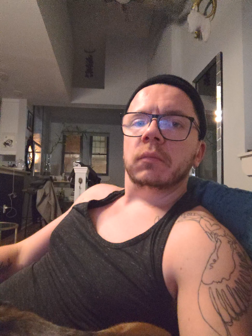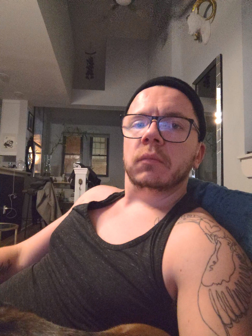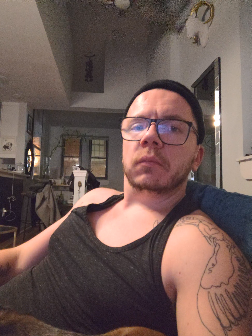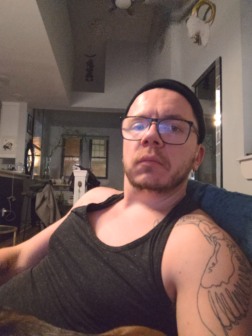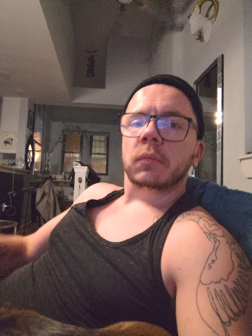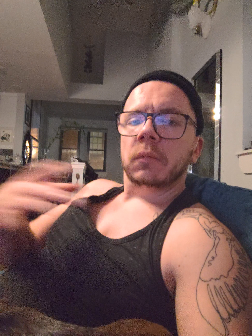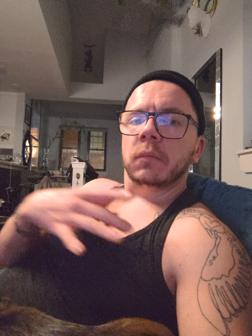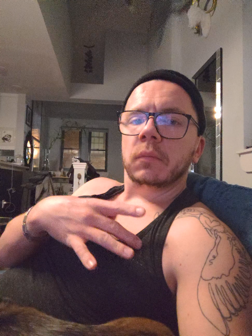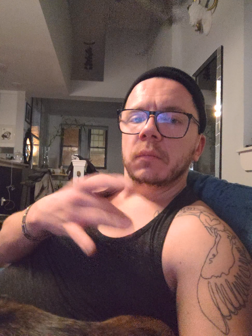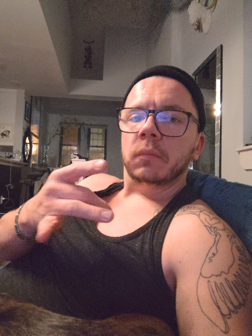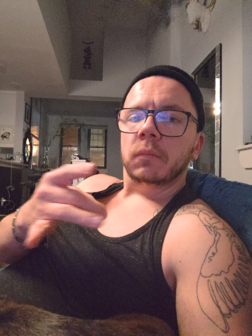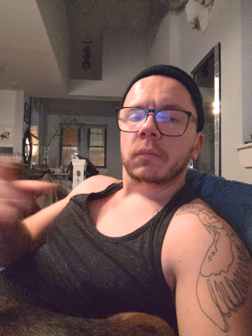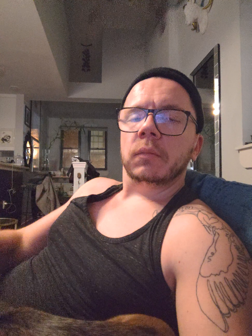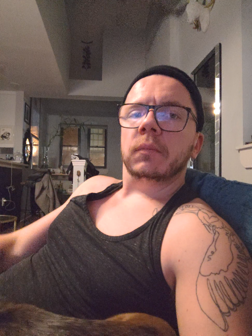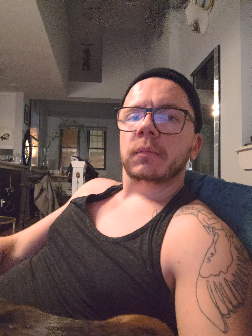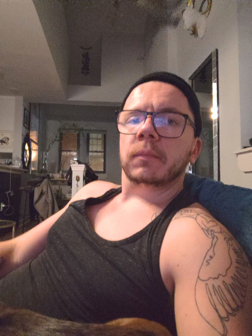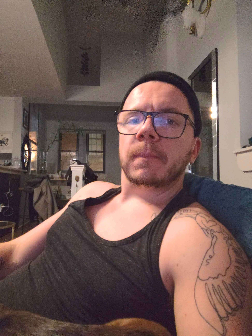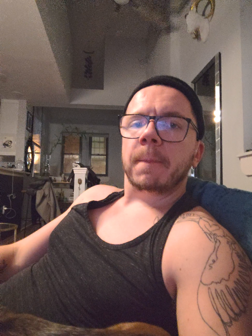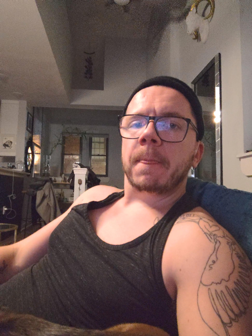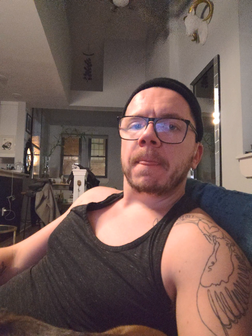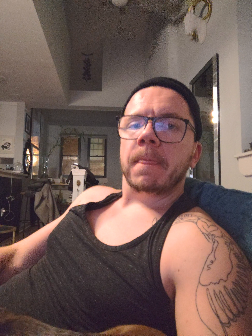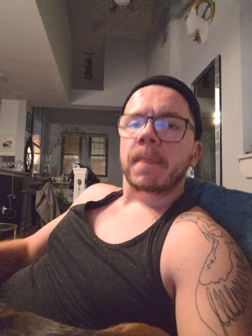like